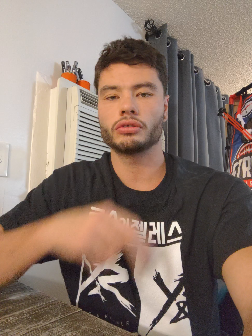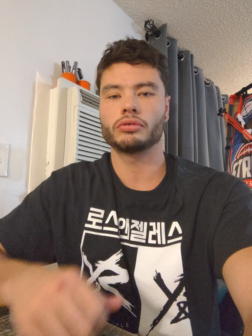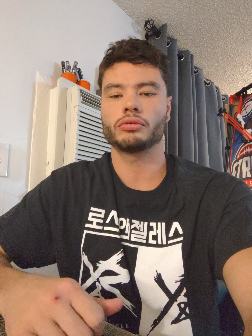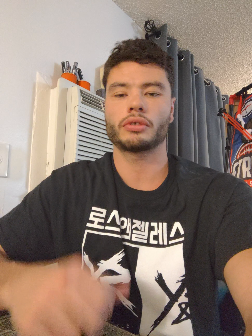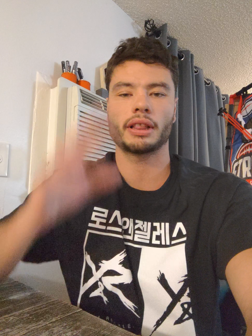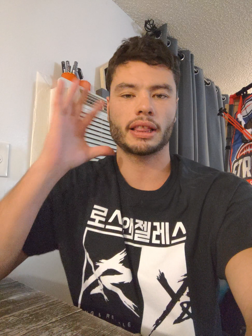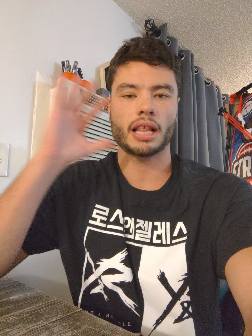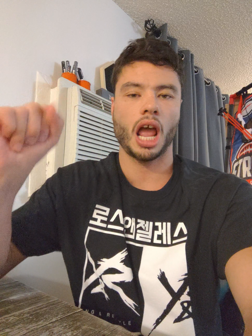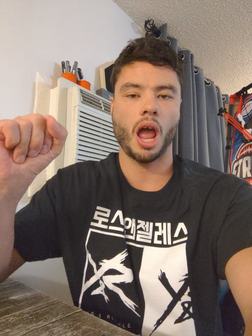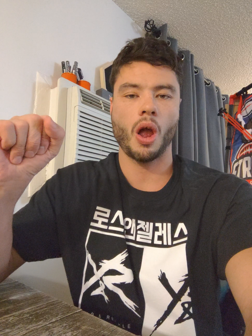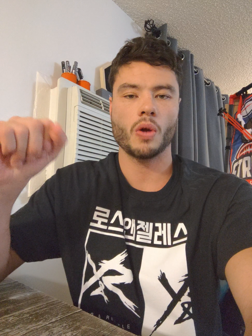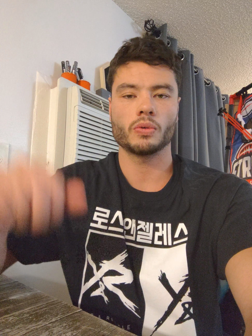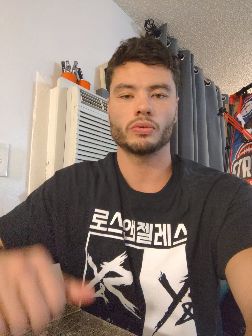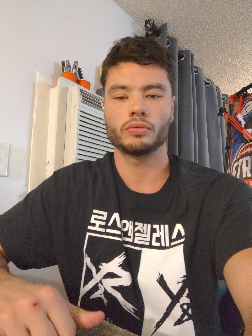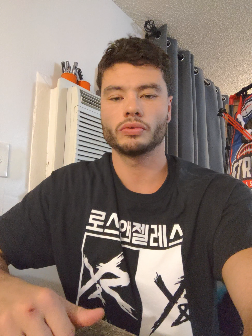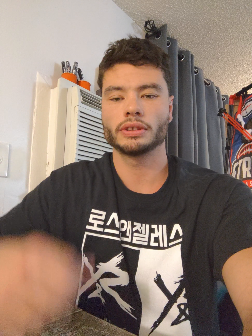loud